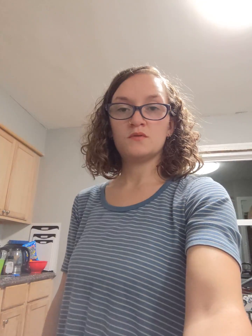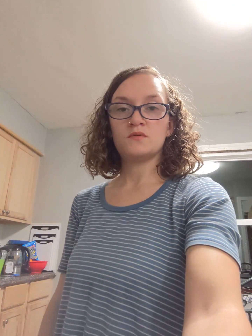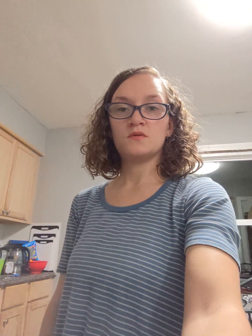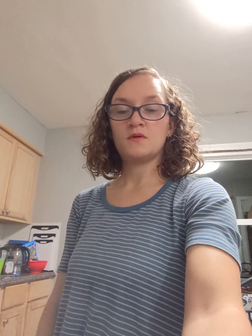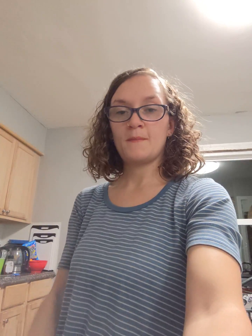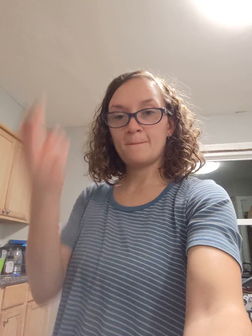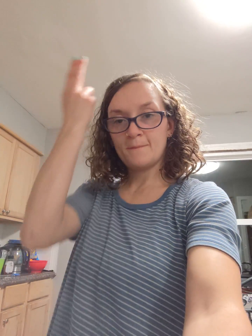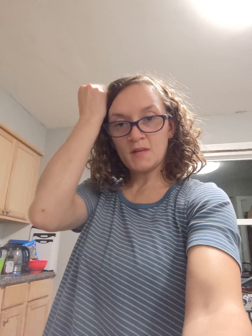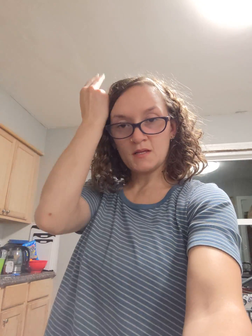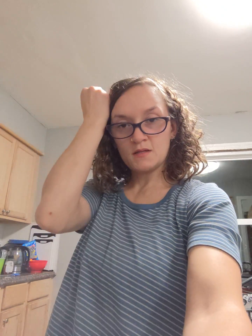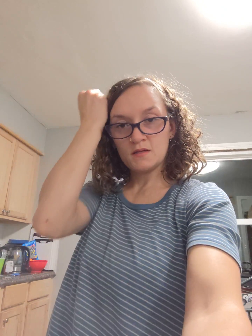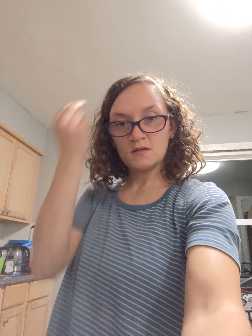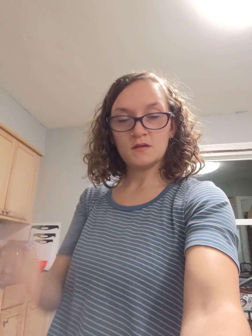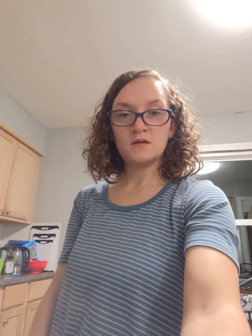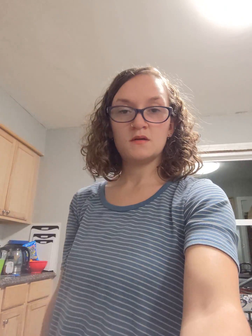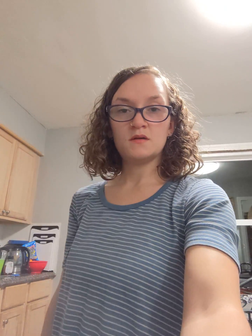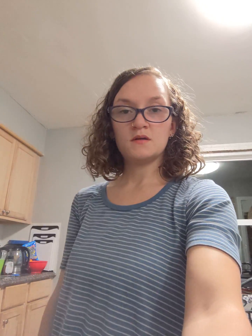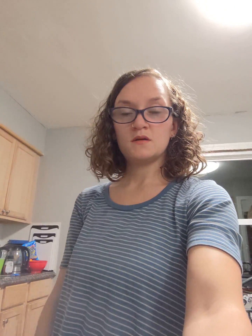bunny